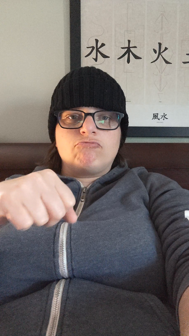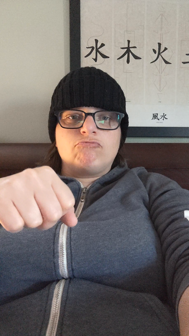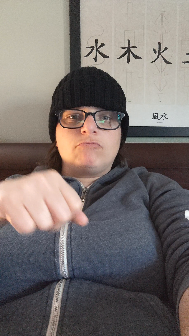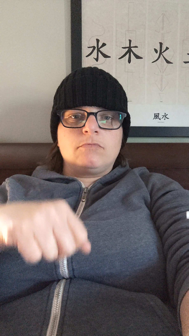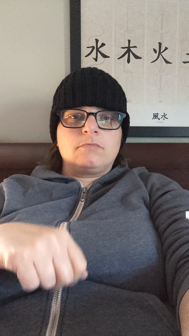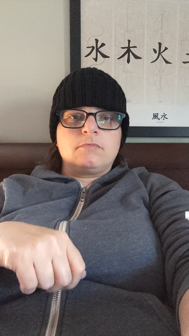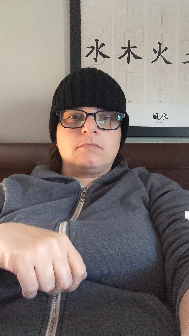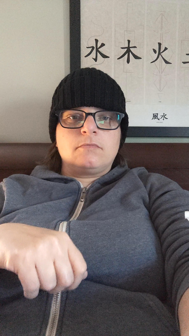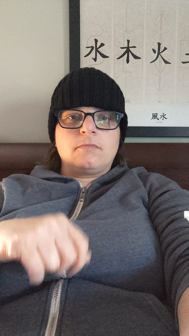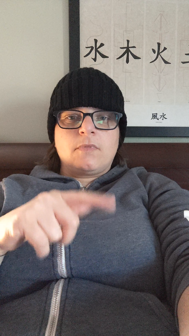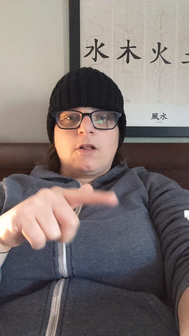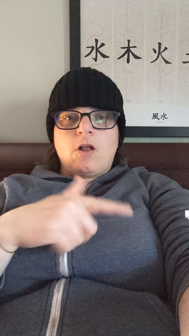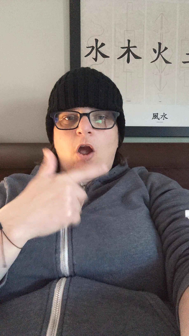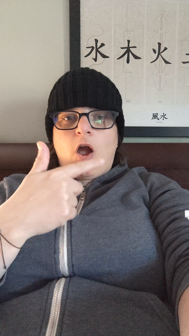long